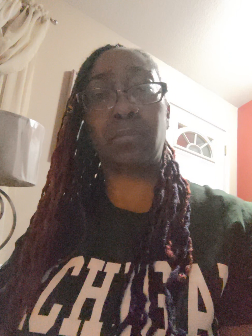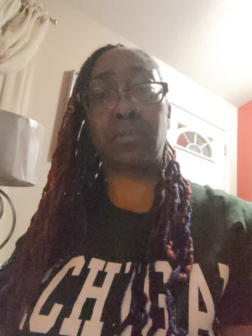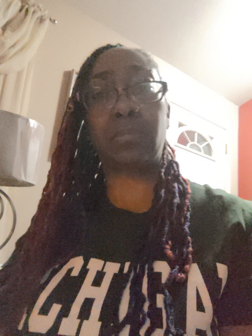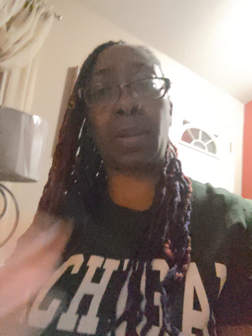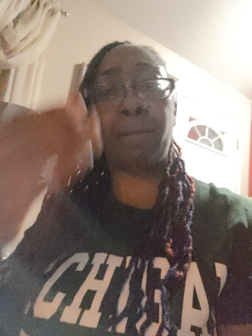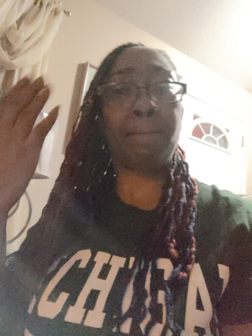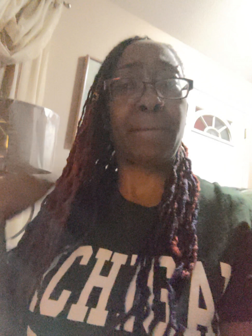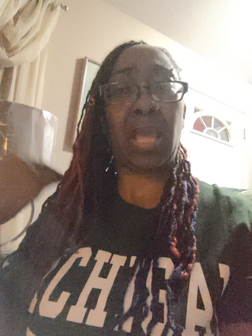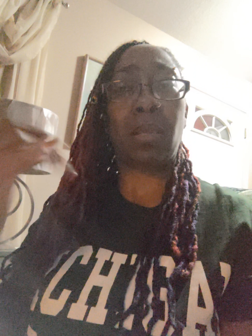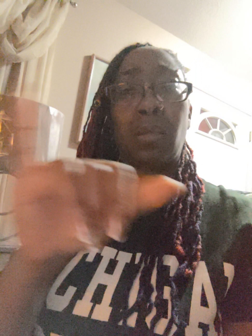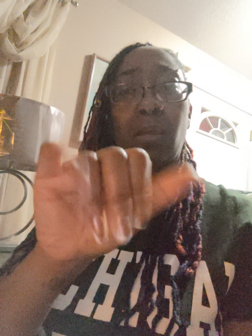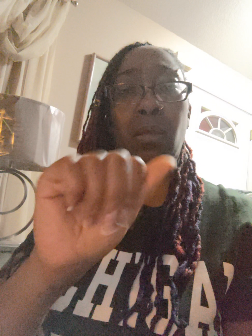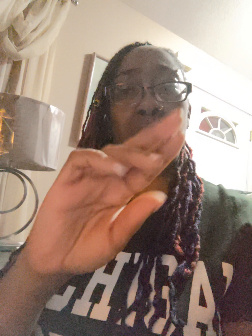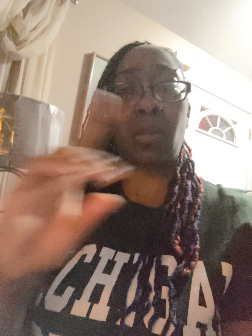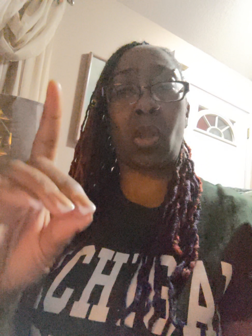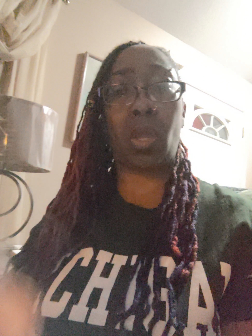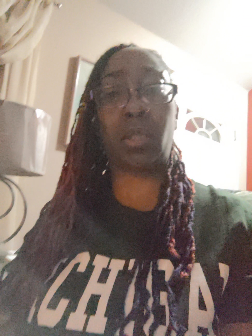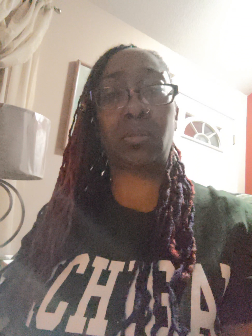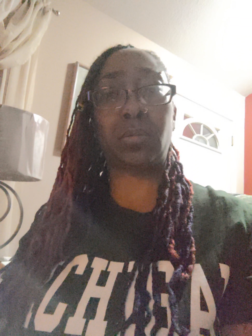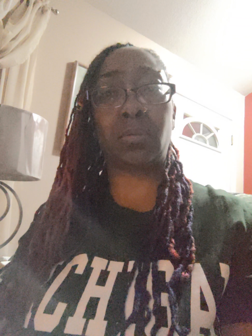backyard